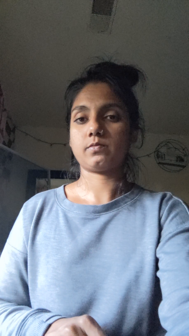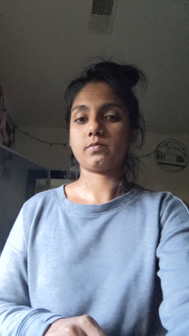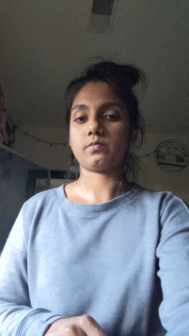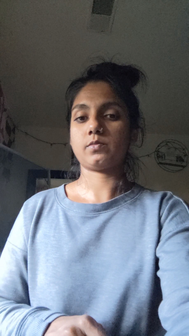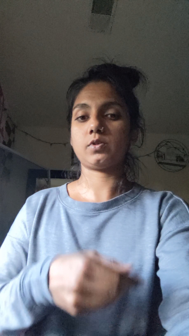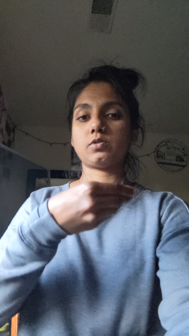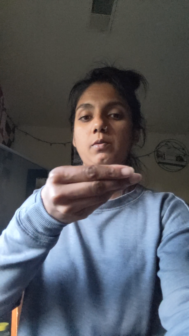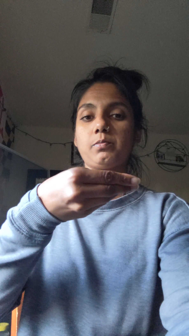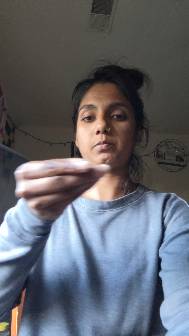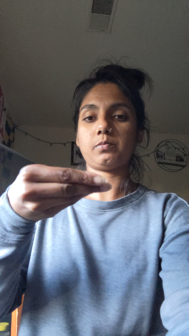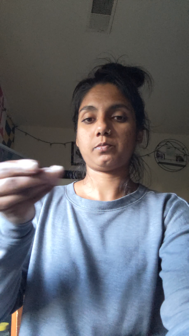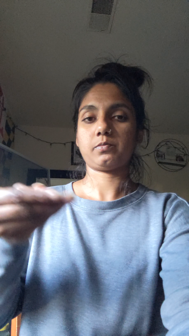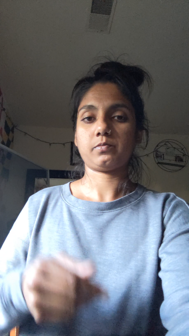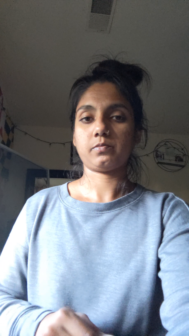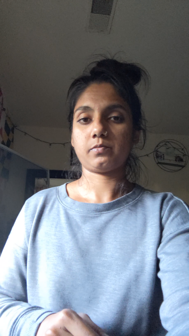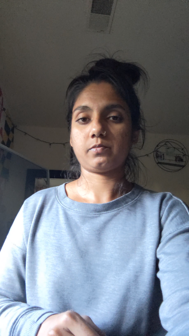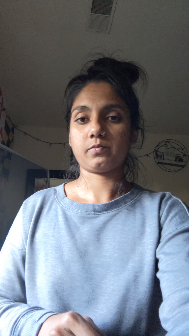shopping